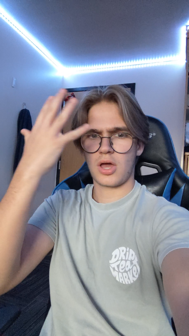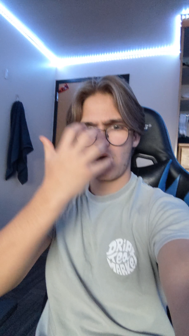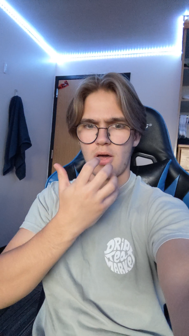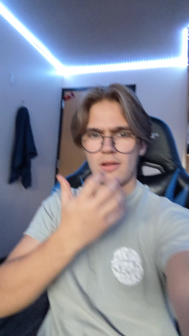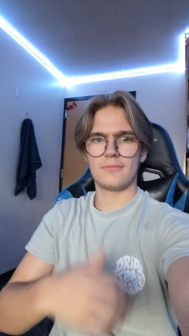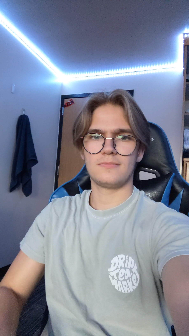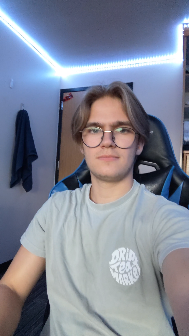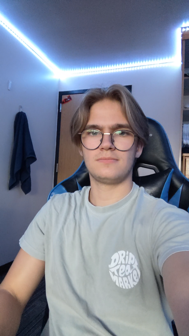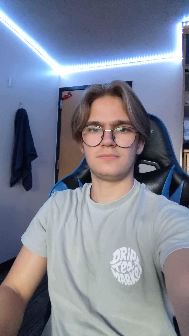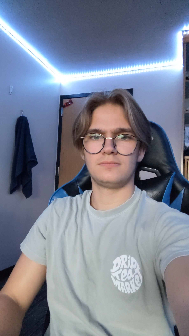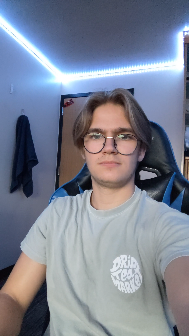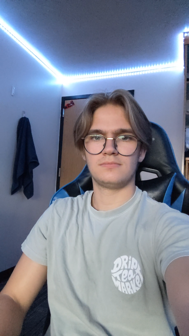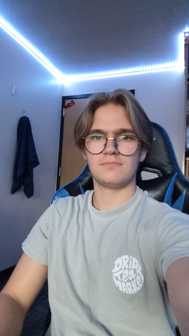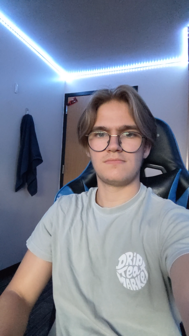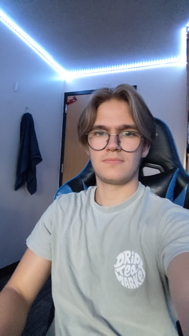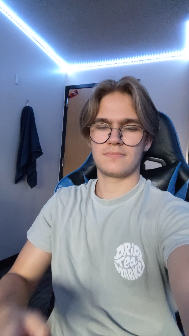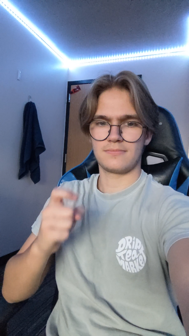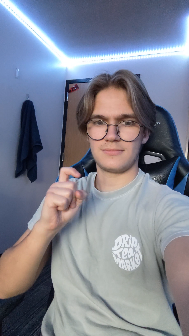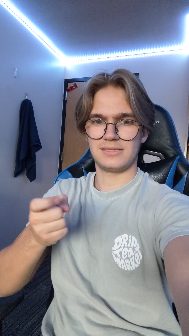present